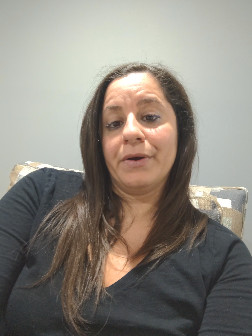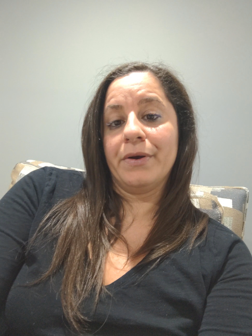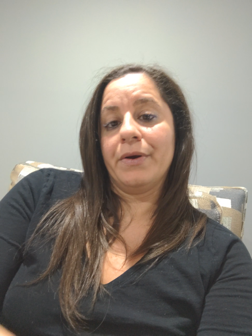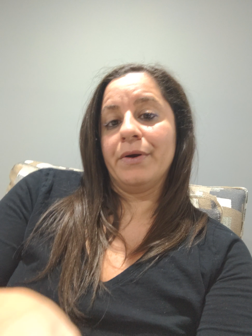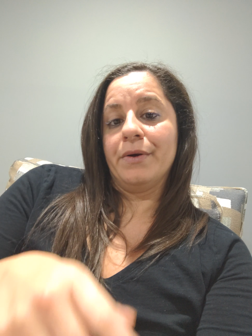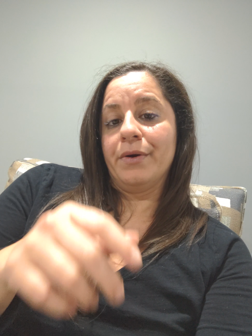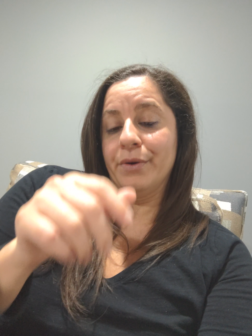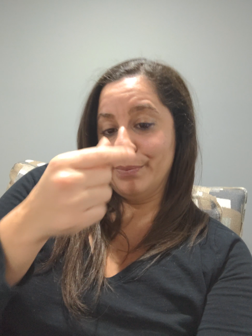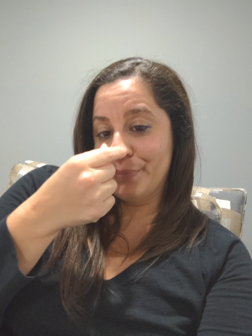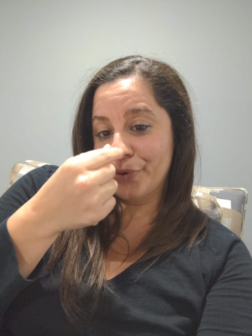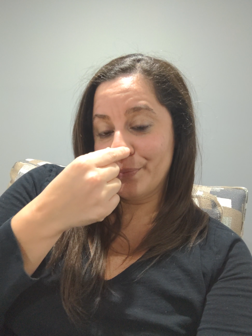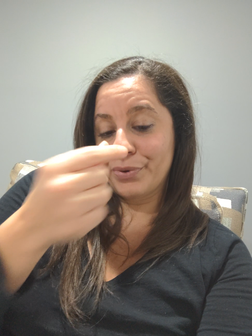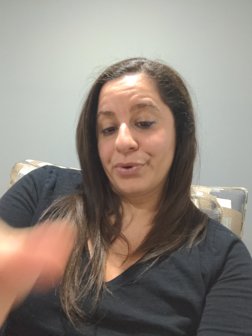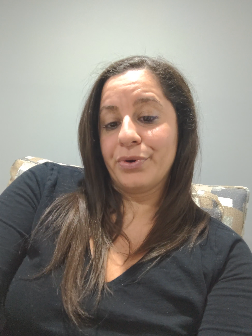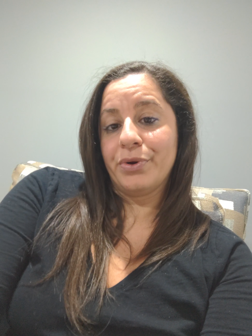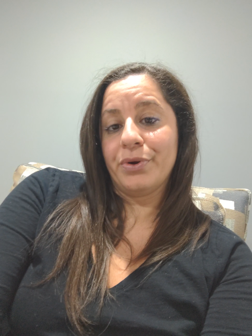potty